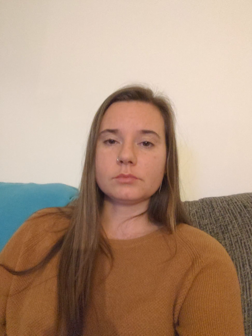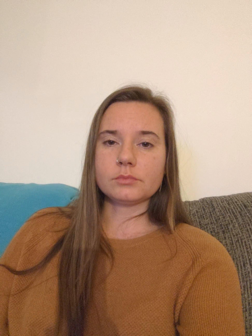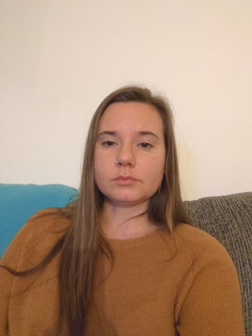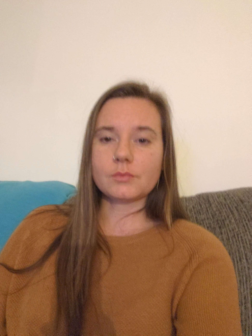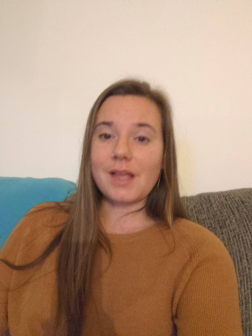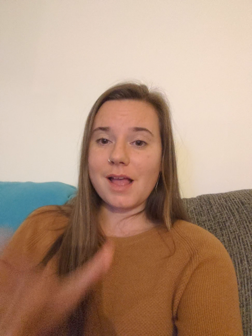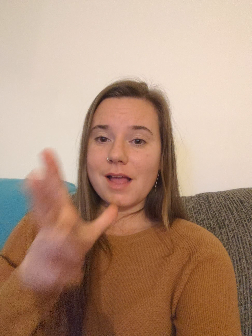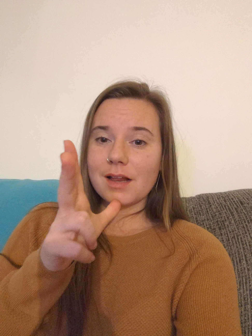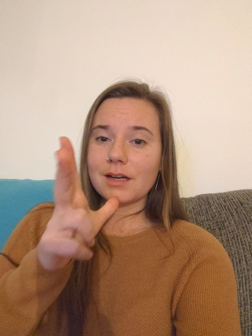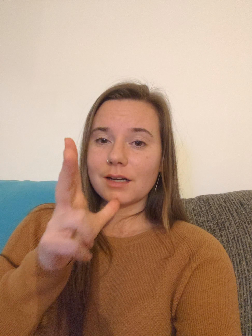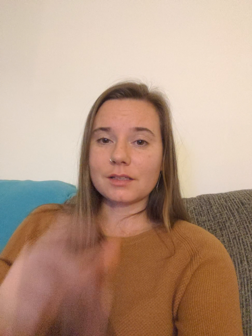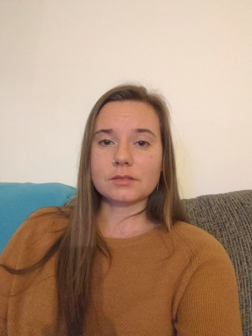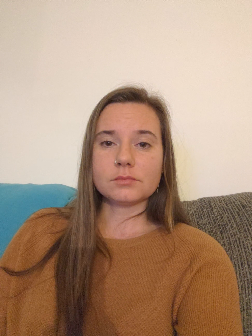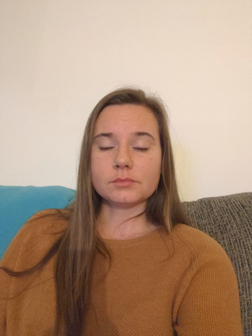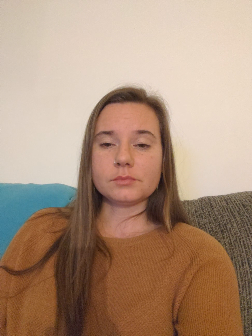hen